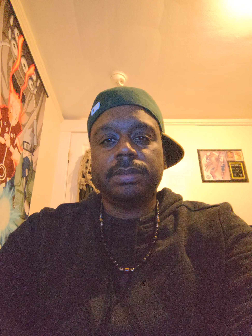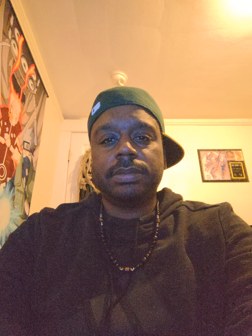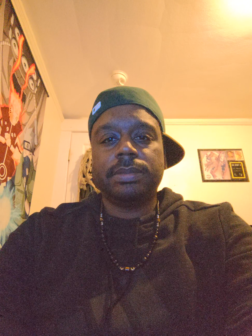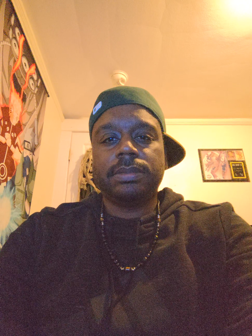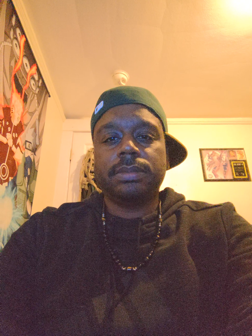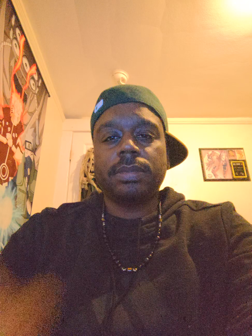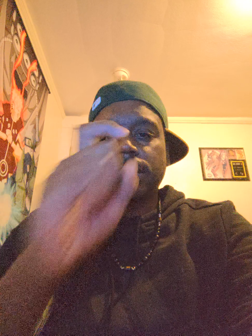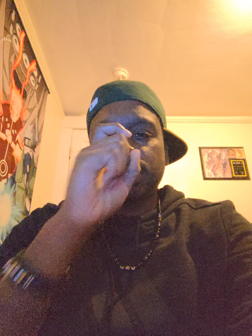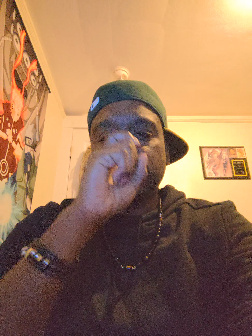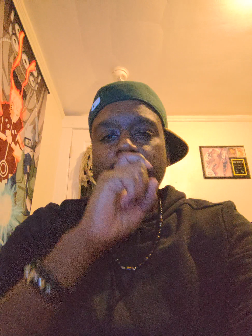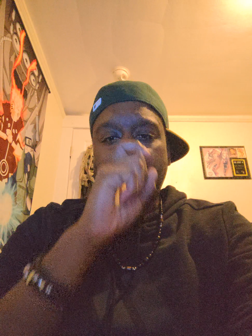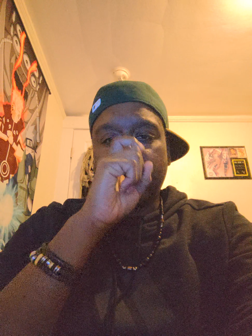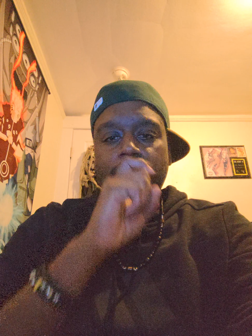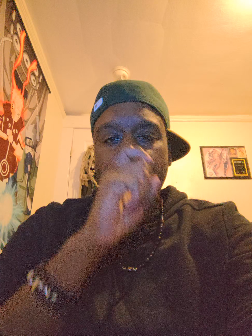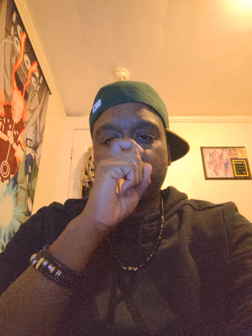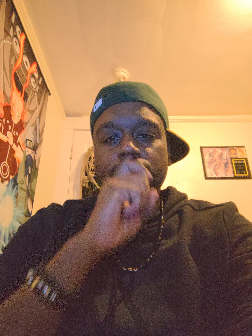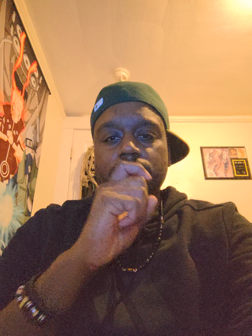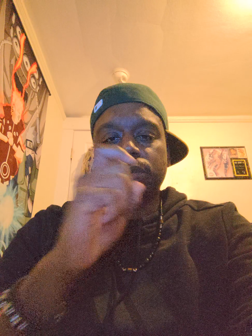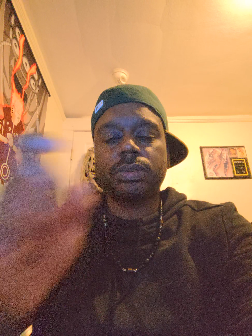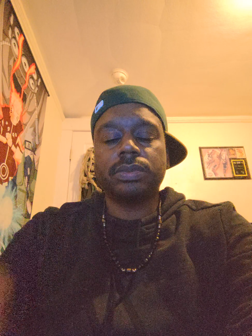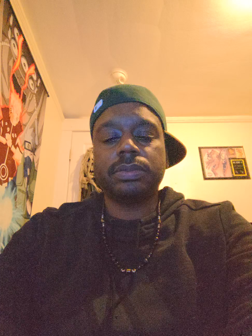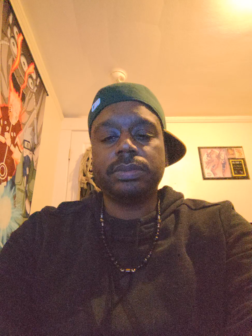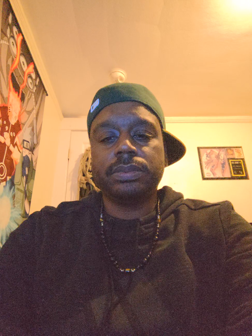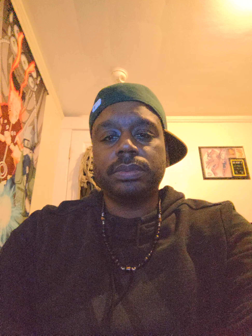doll